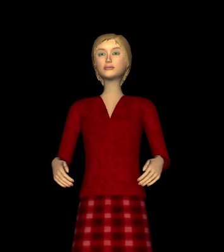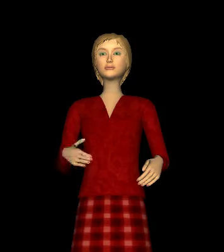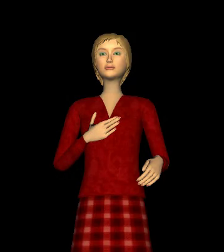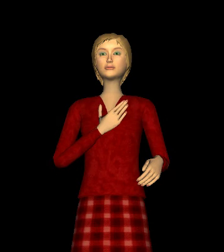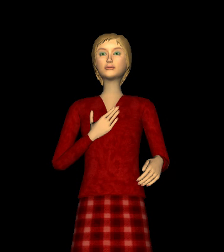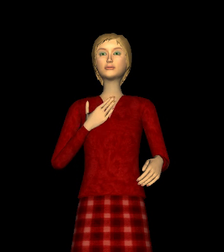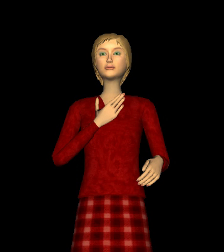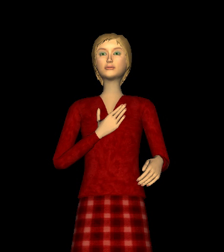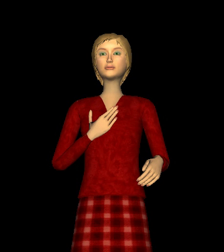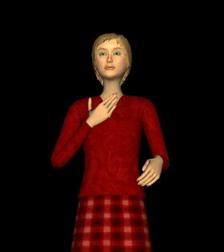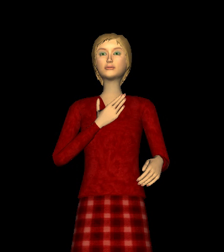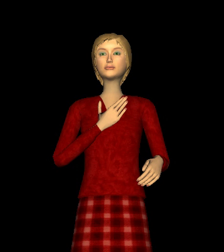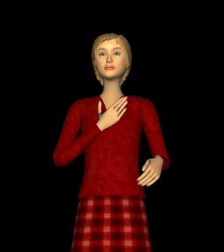سعيد